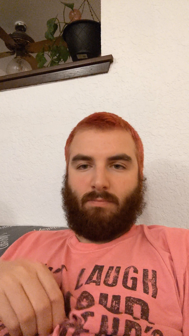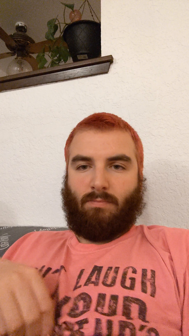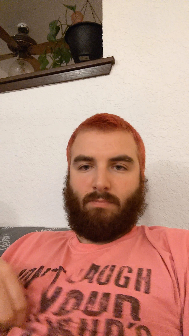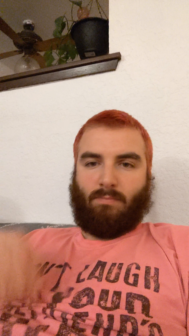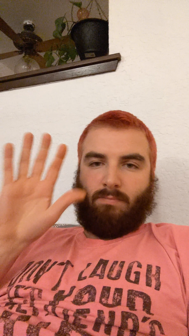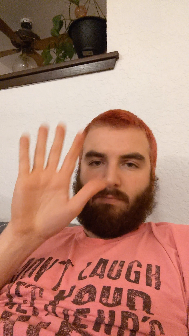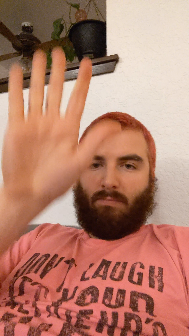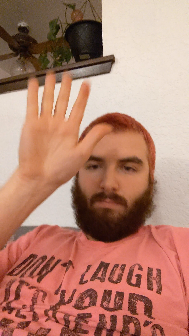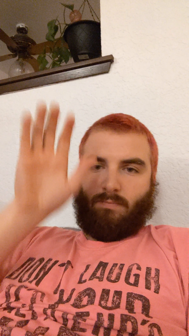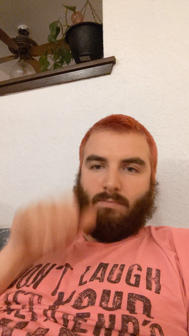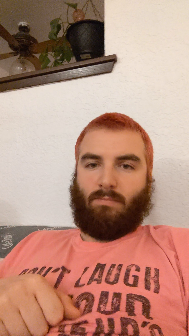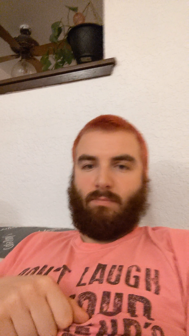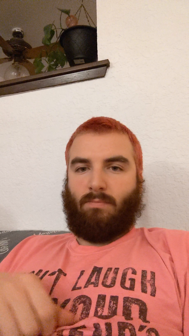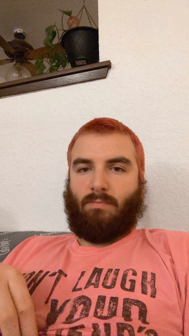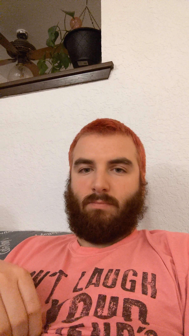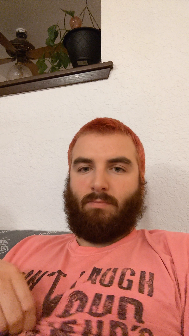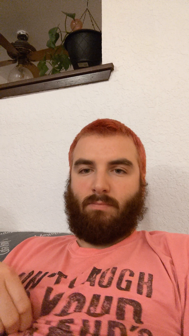give me five